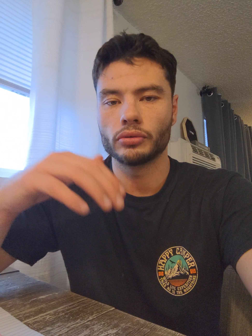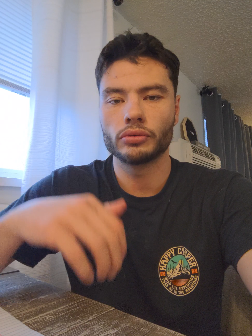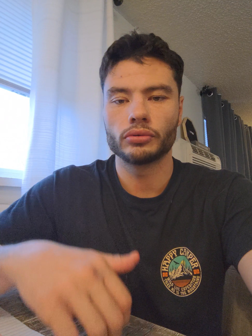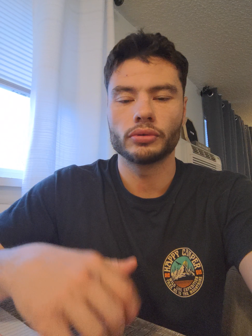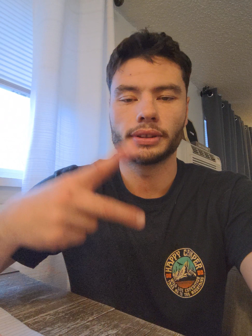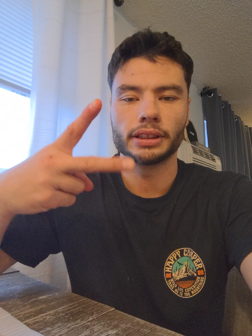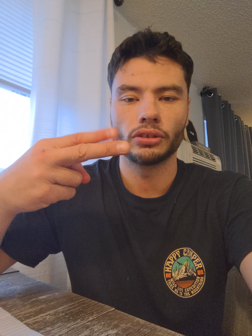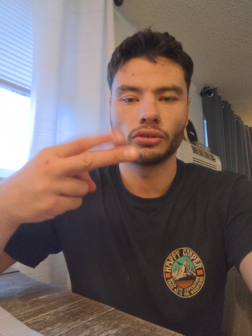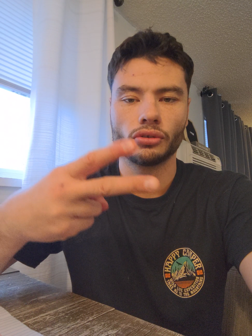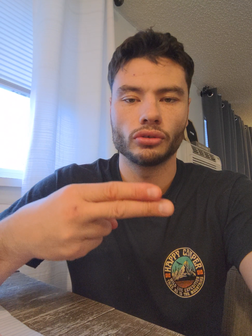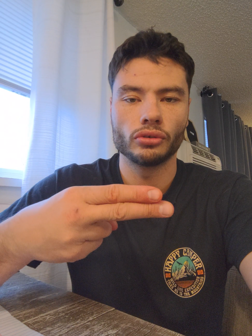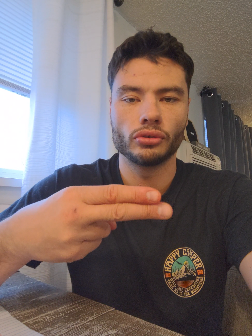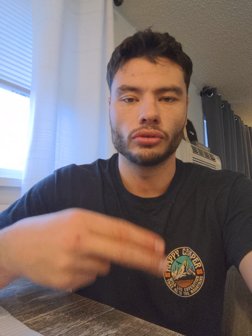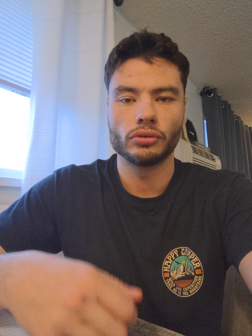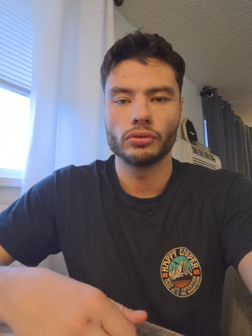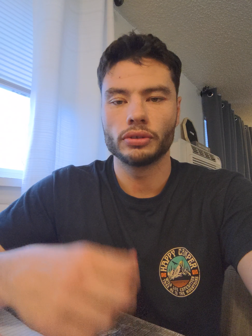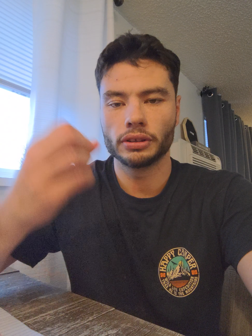scissors